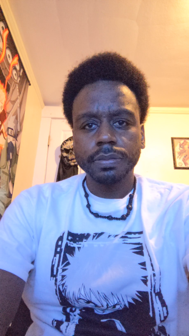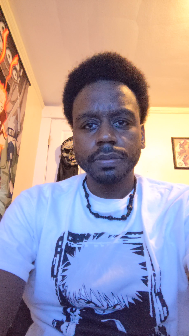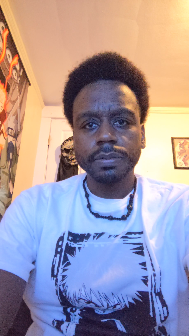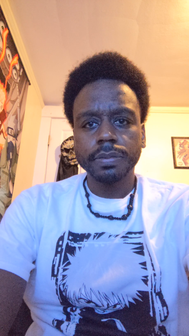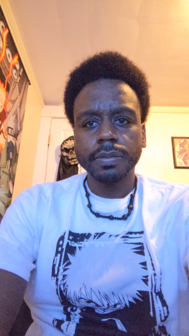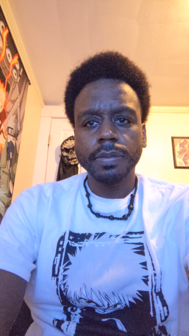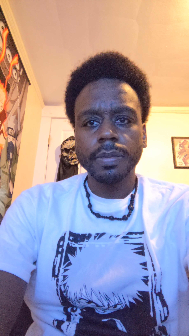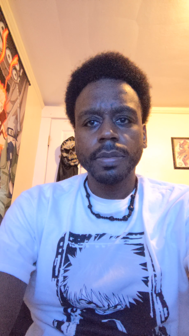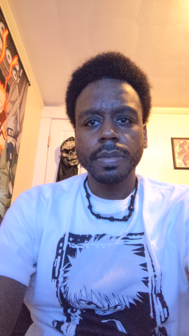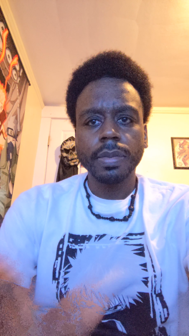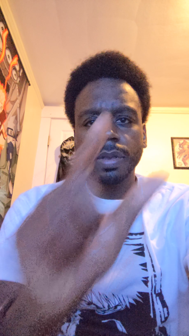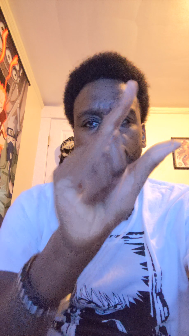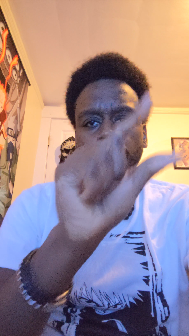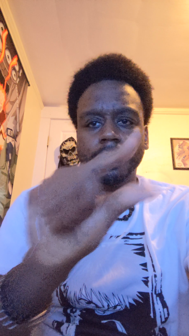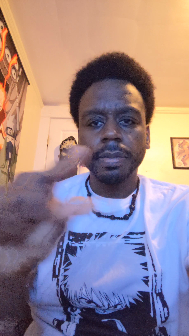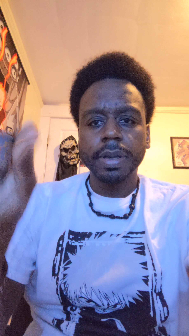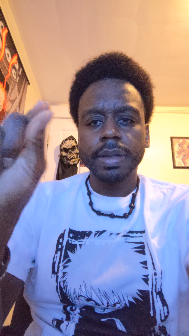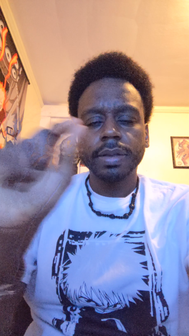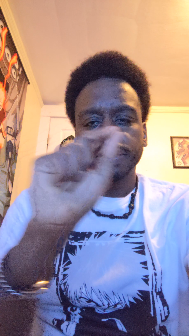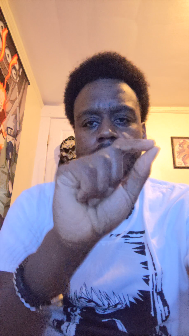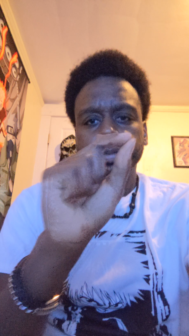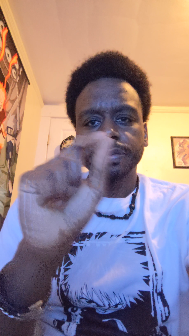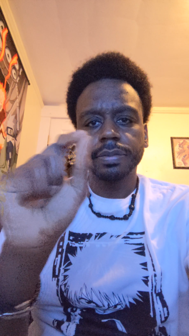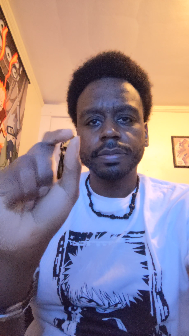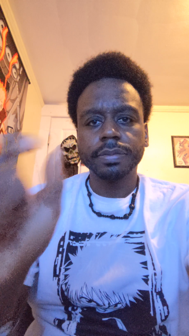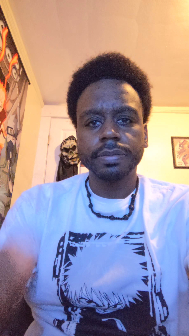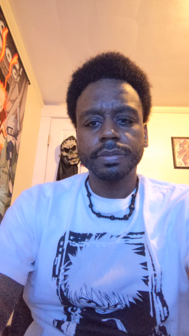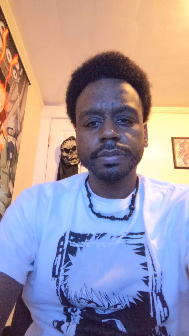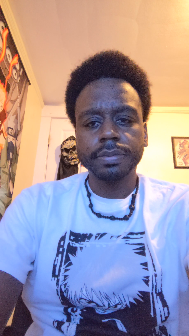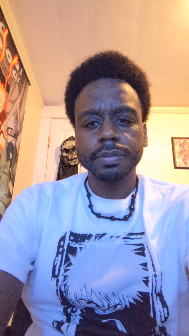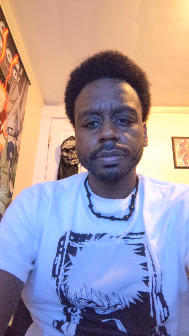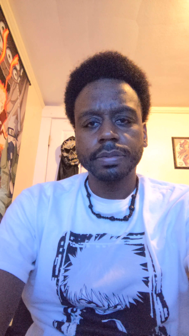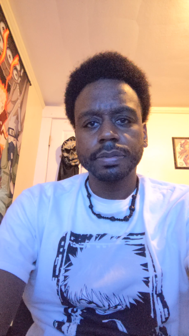peas